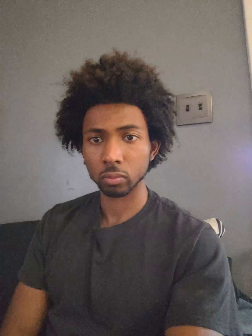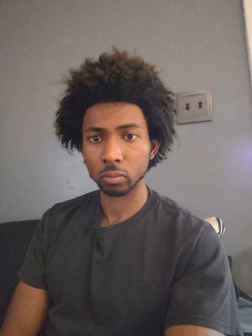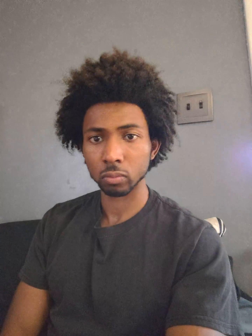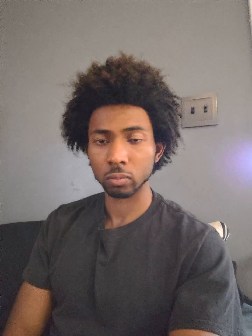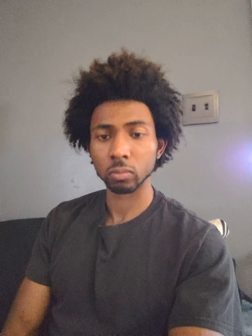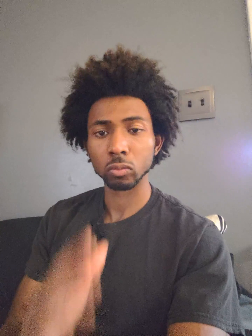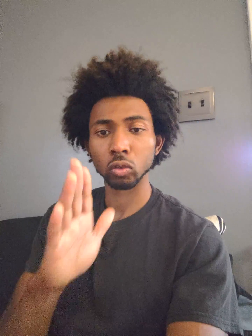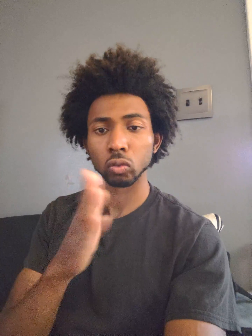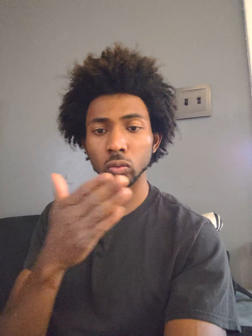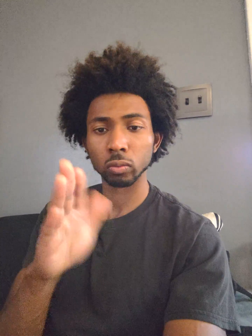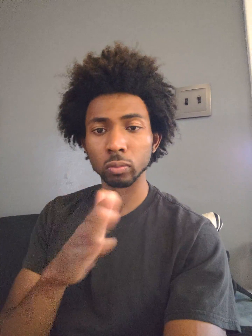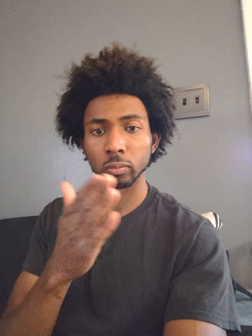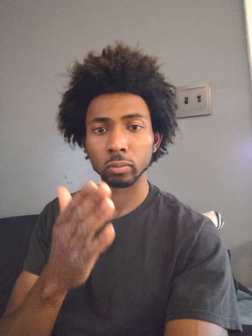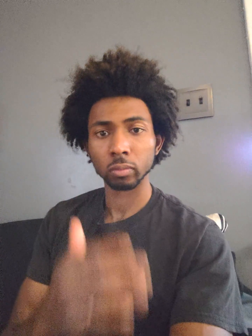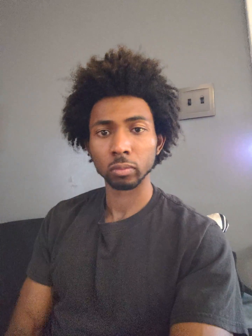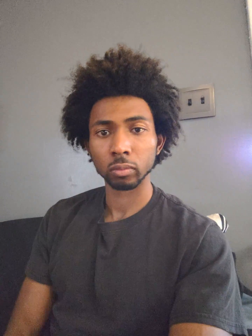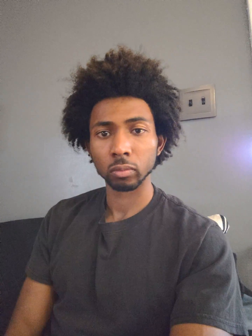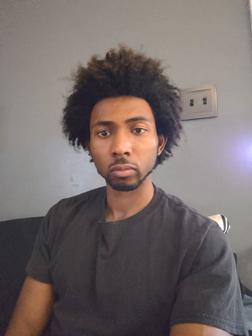share